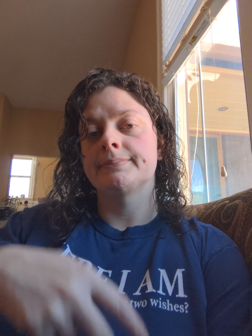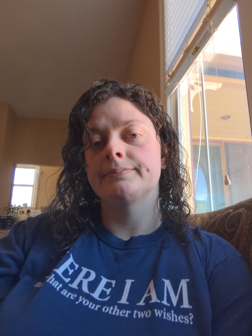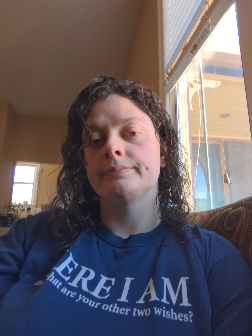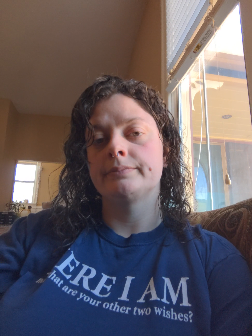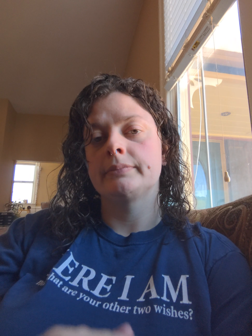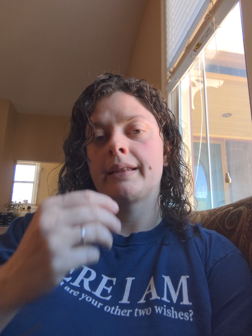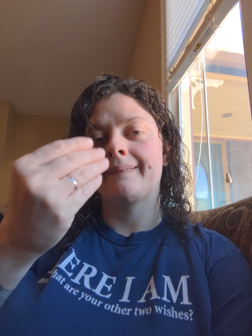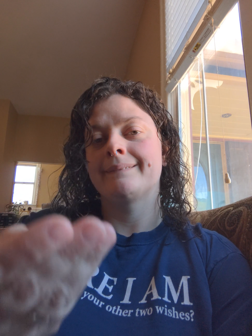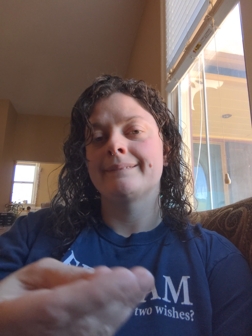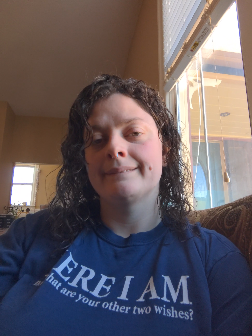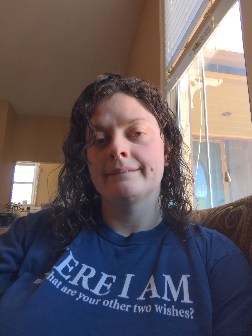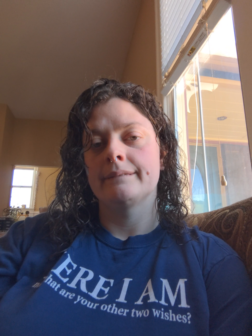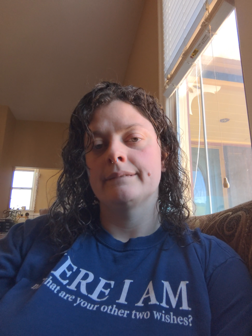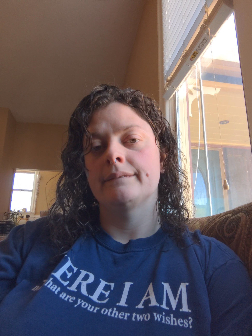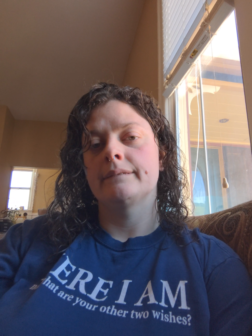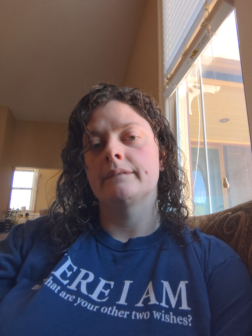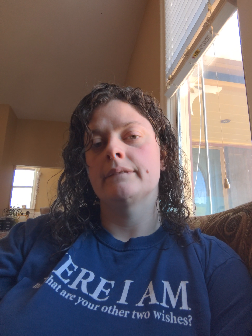gift